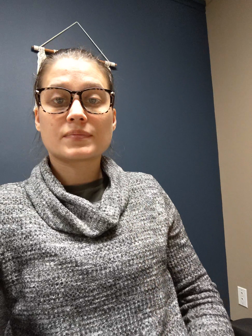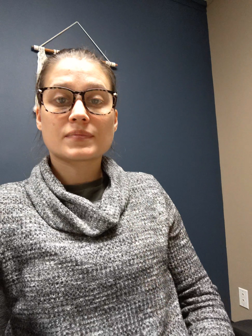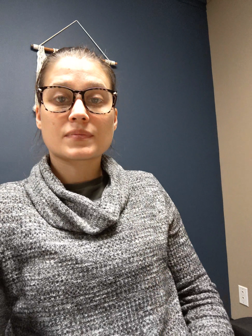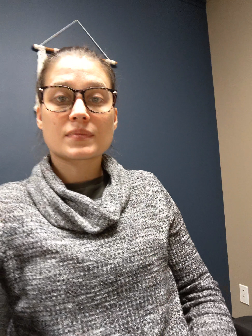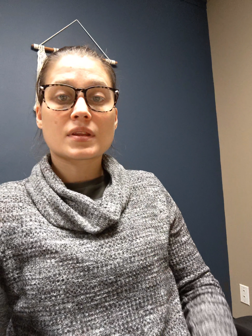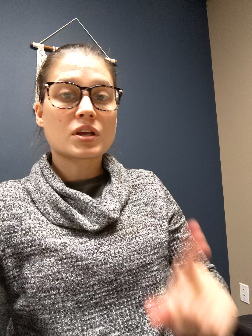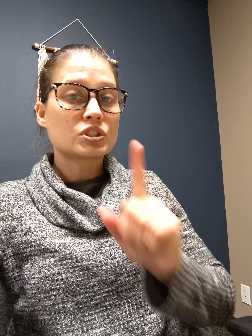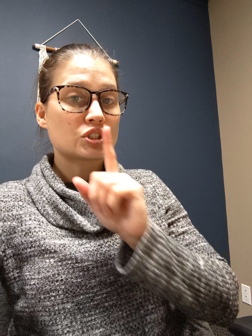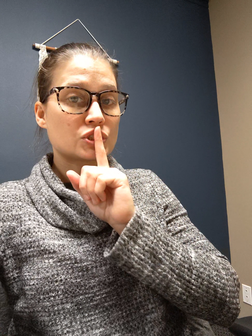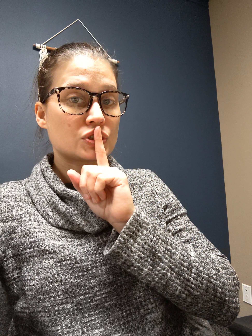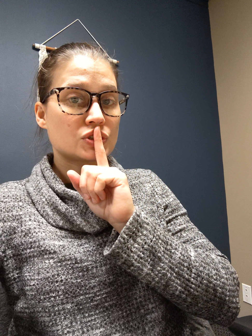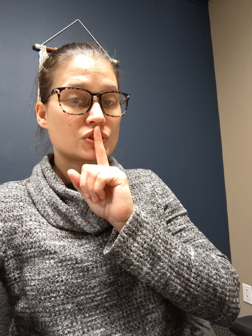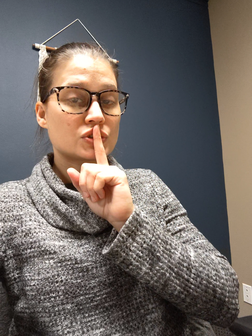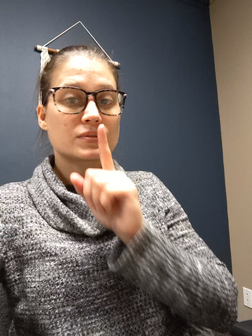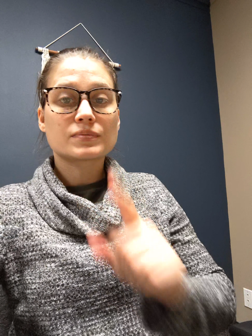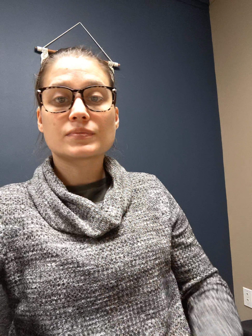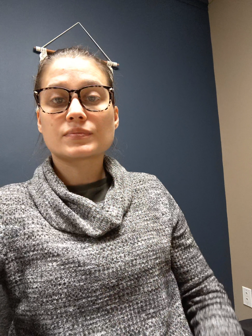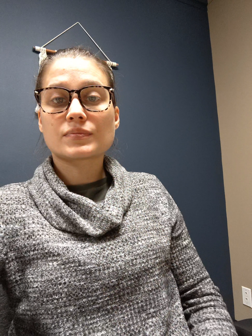shhh